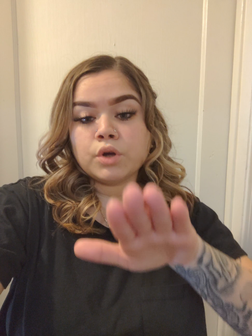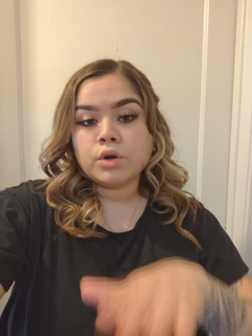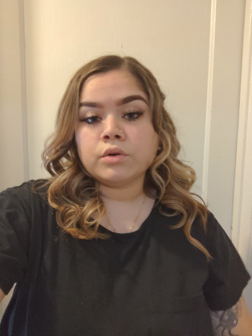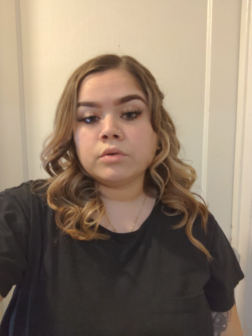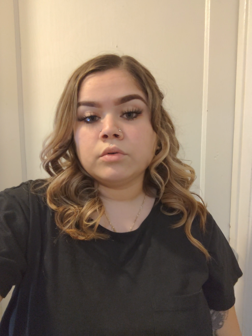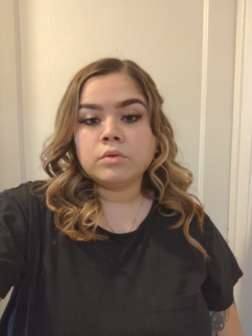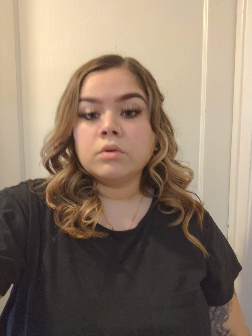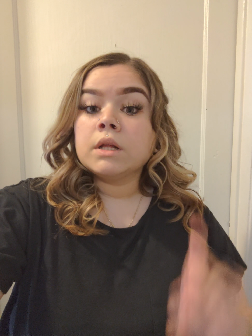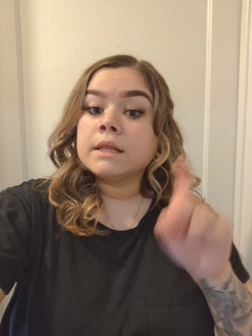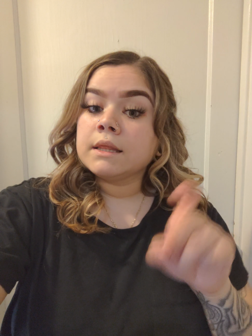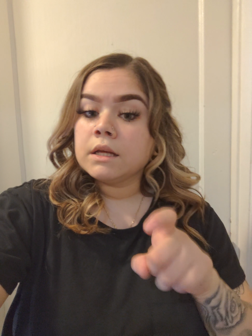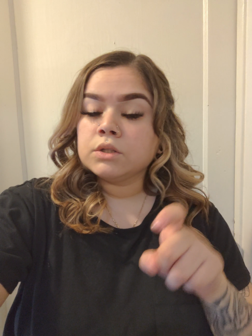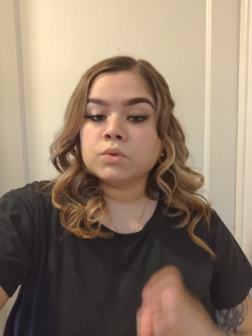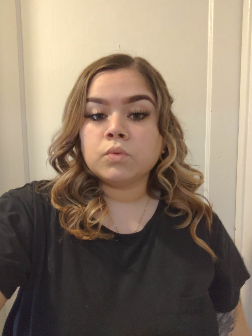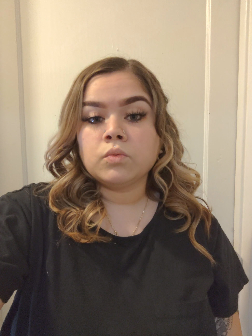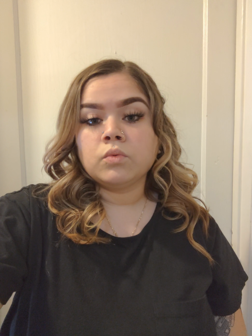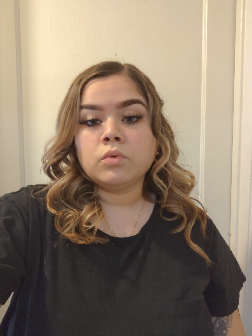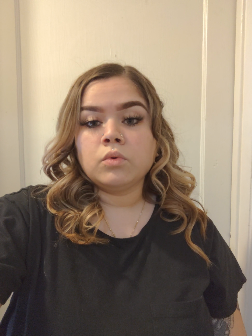need